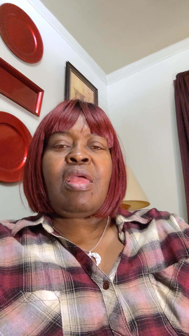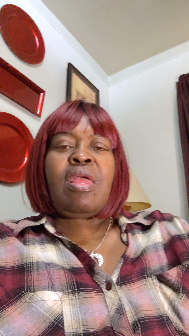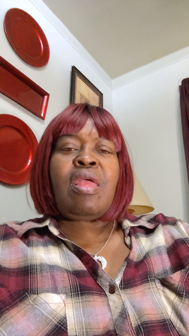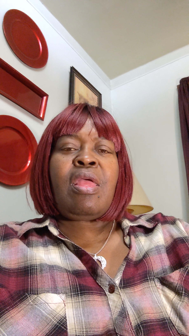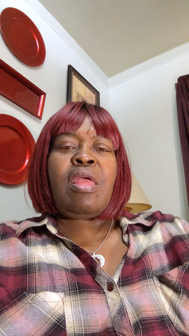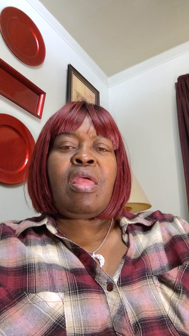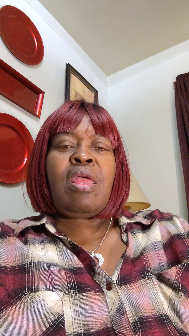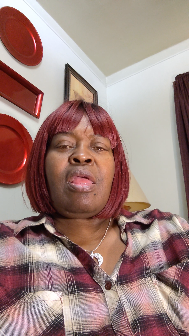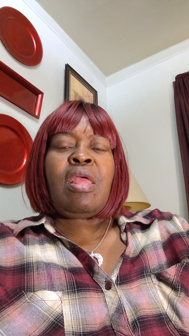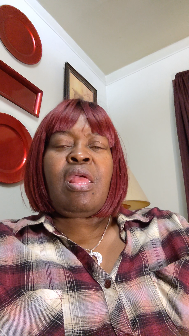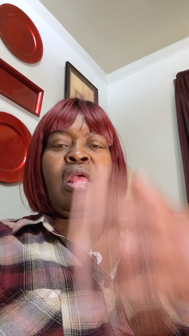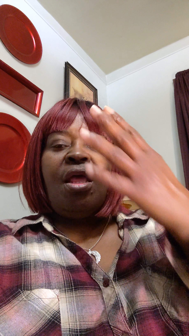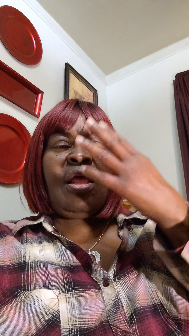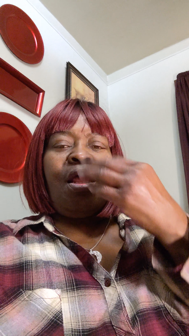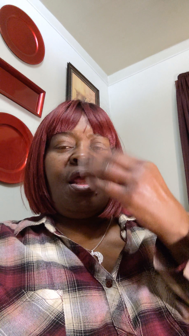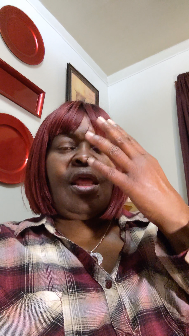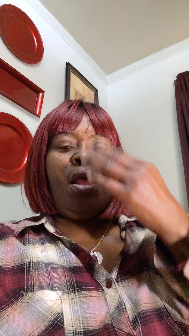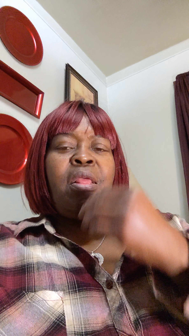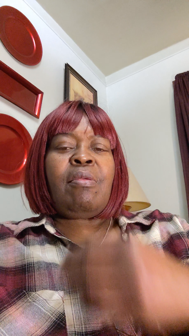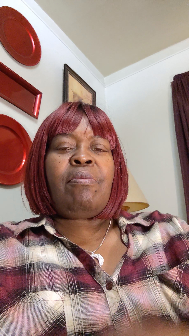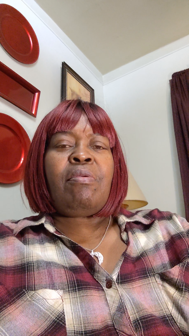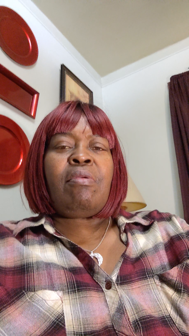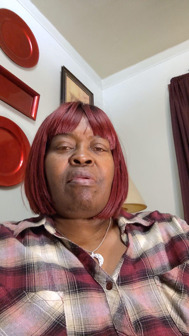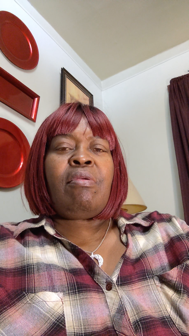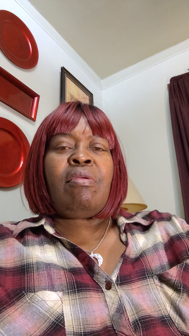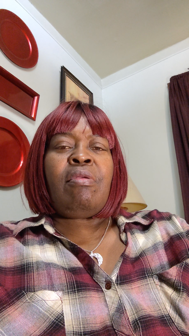asleep